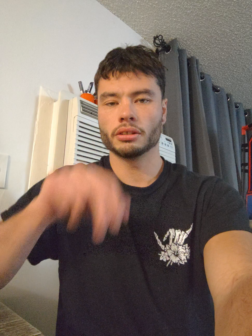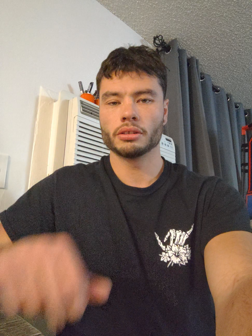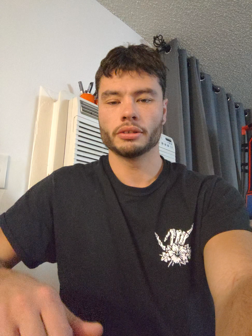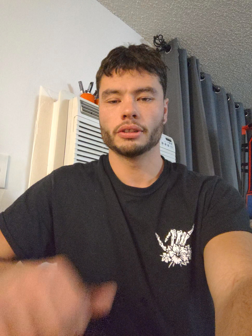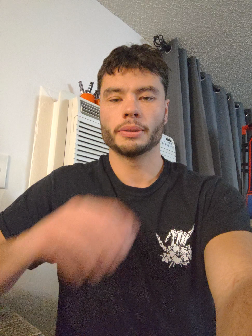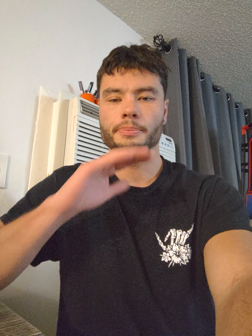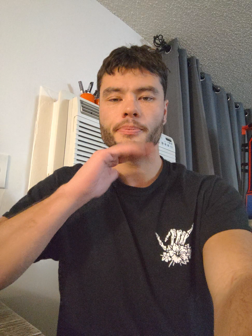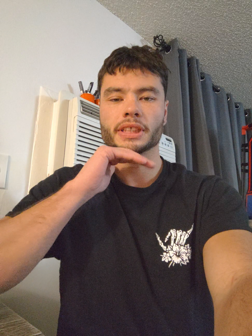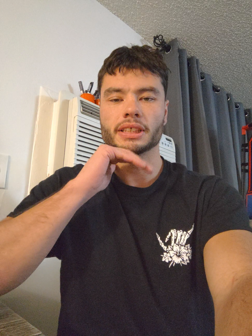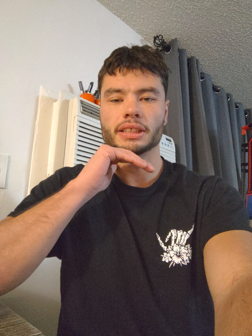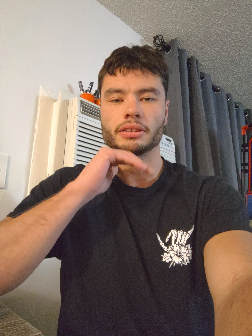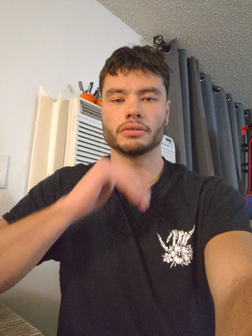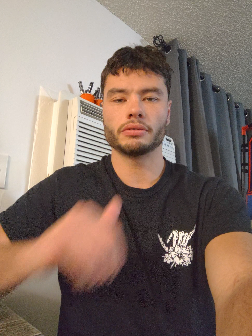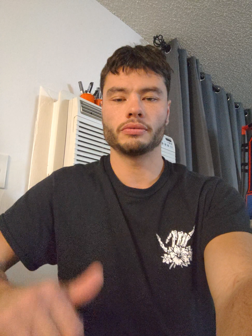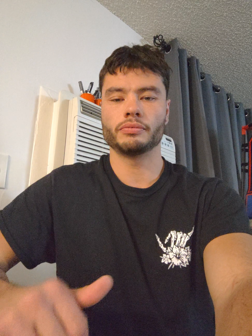pig